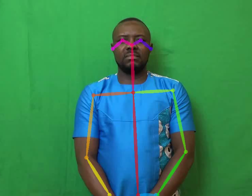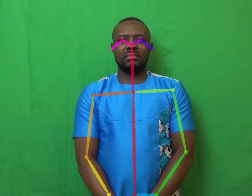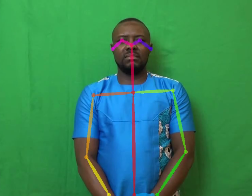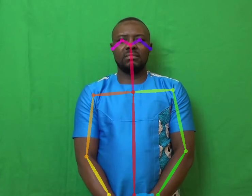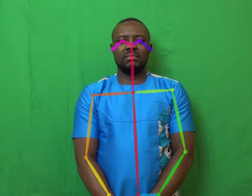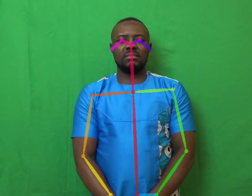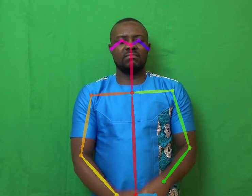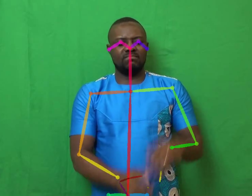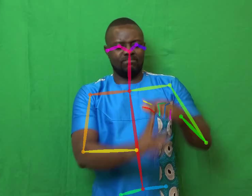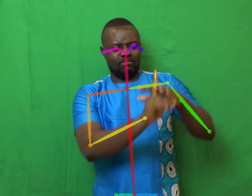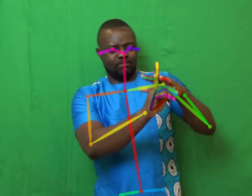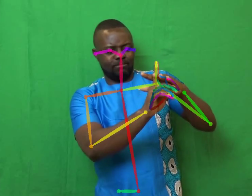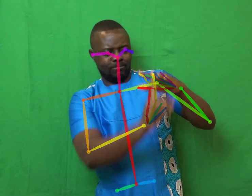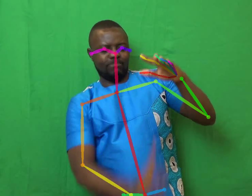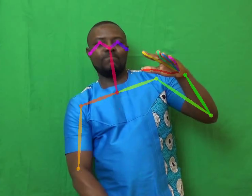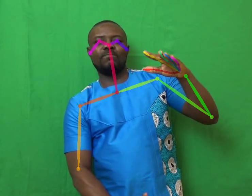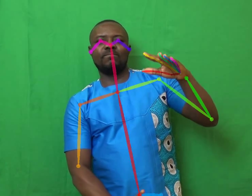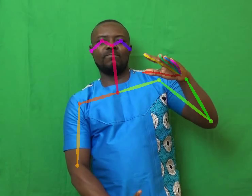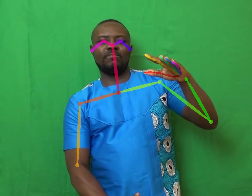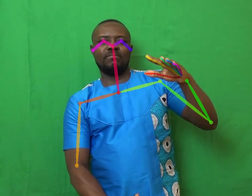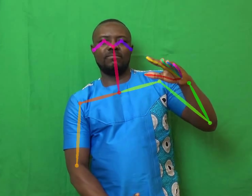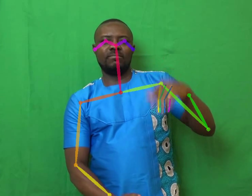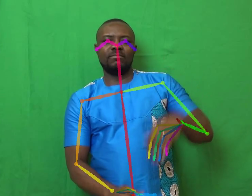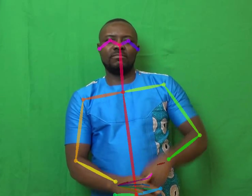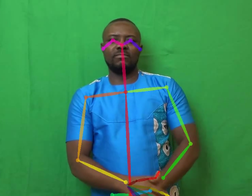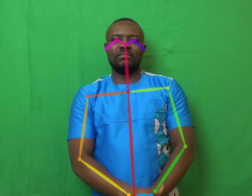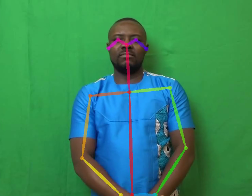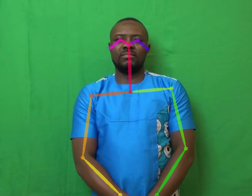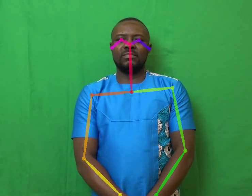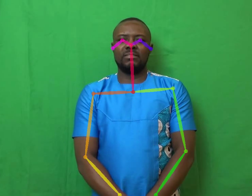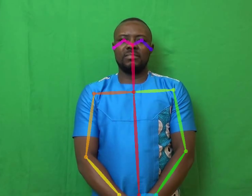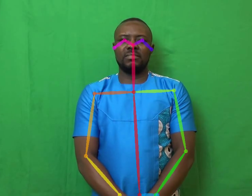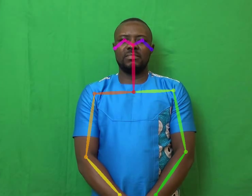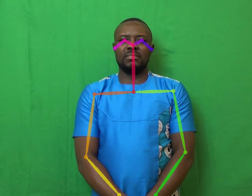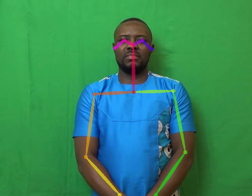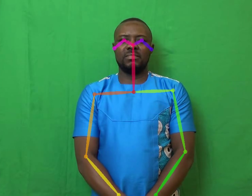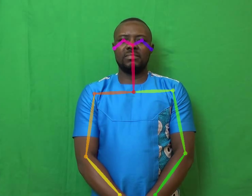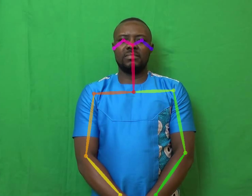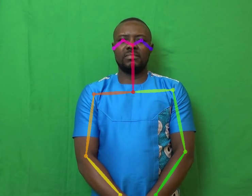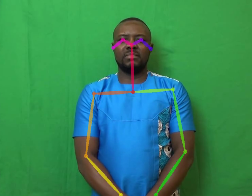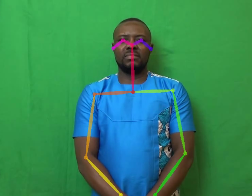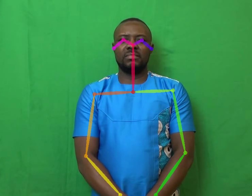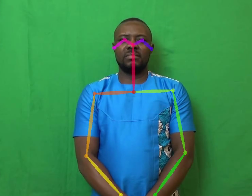disappear